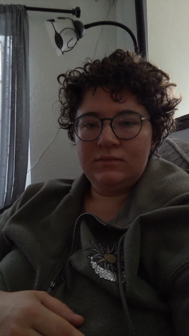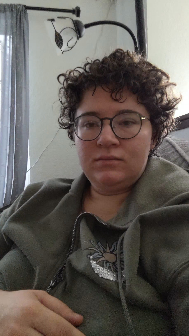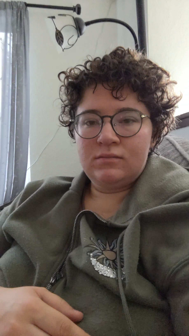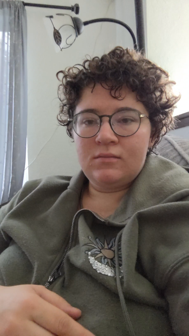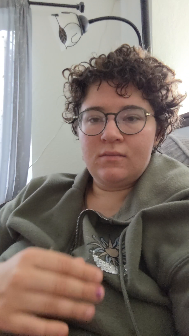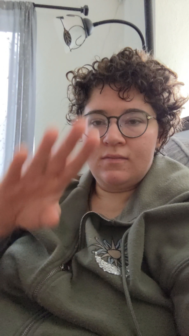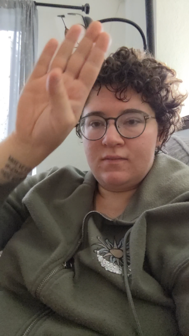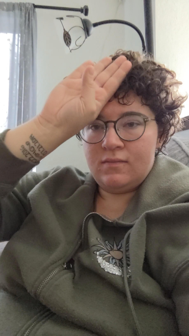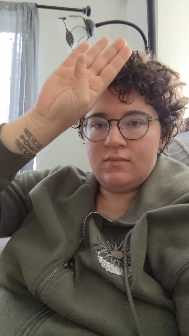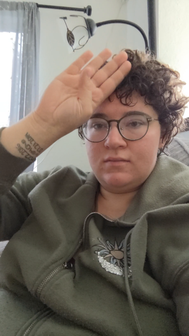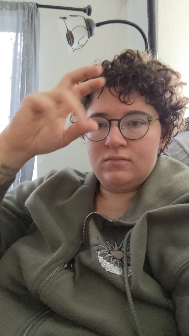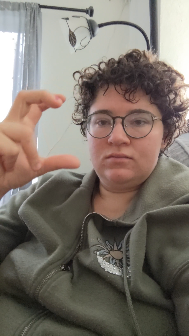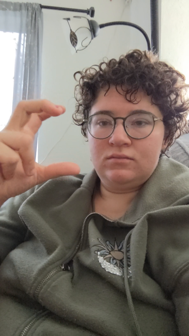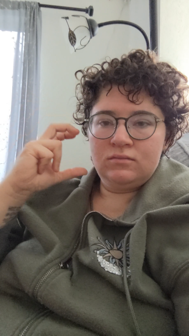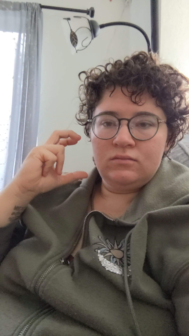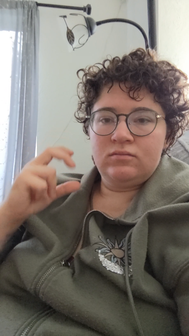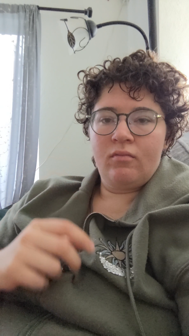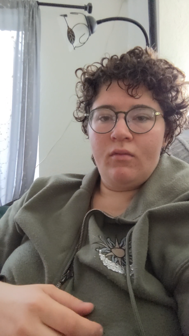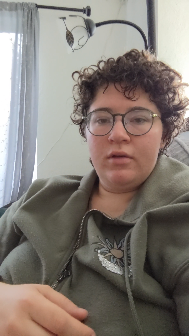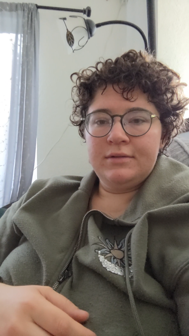fire truck